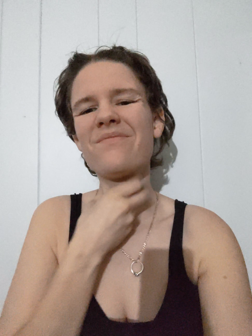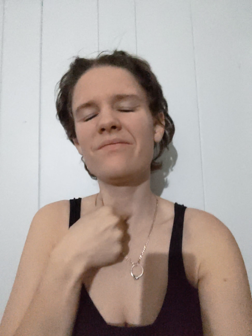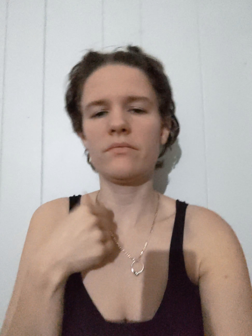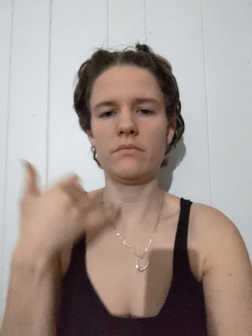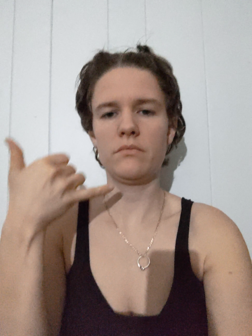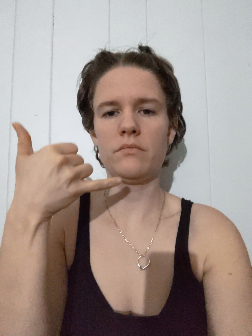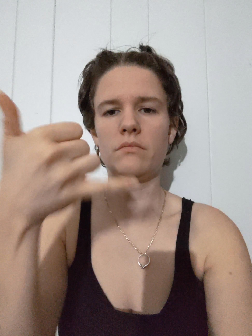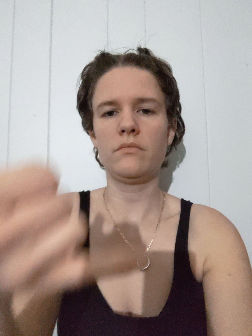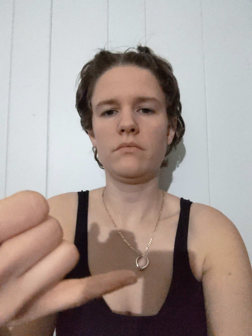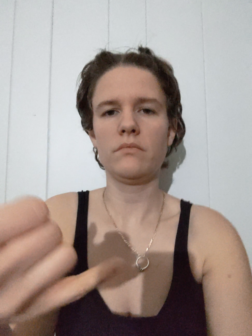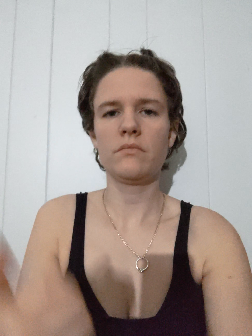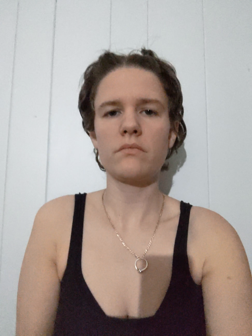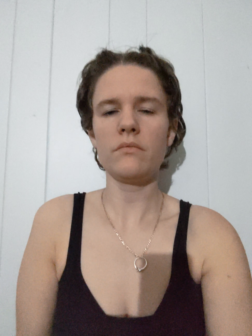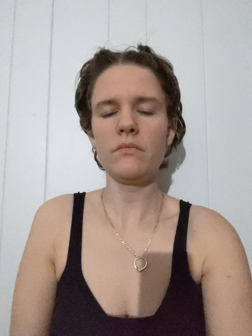call on the phone